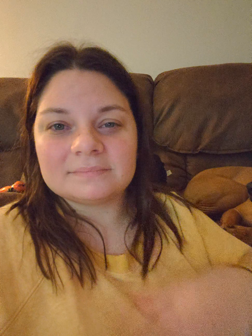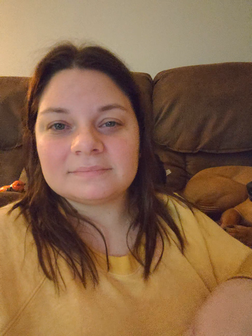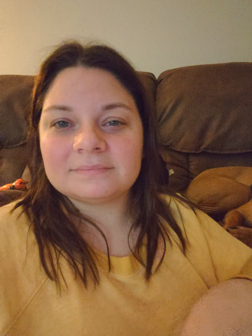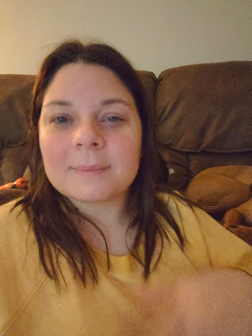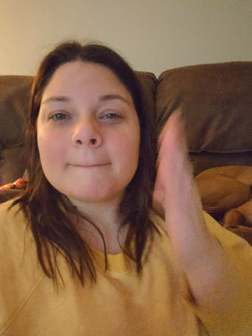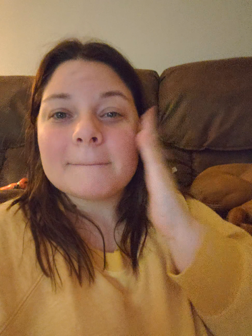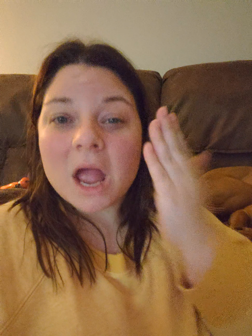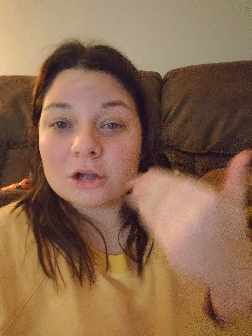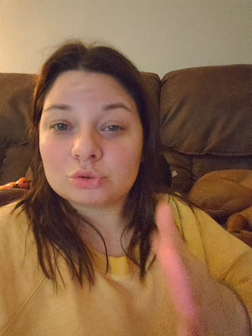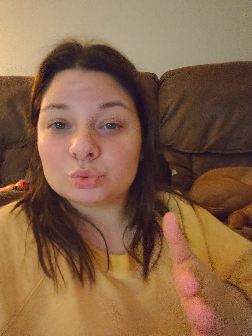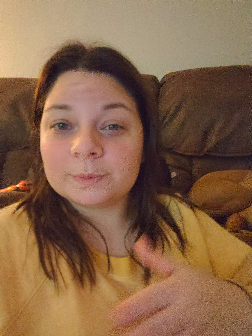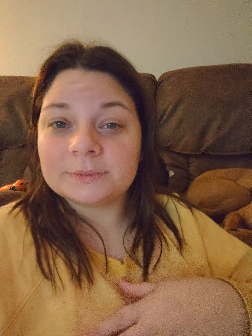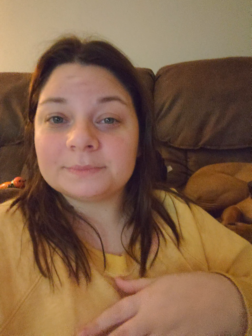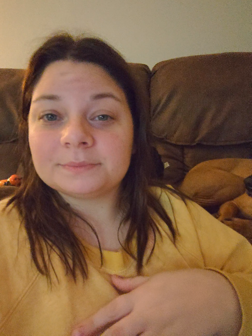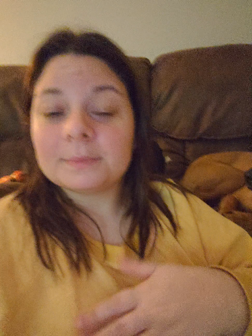bedroom